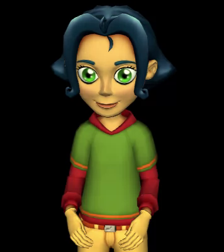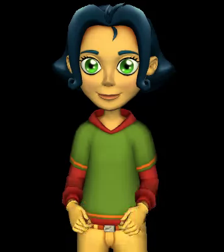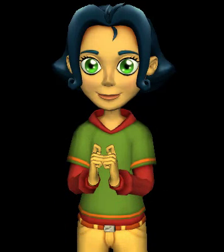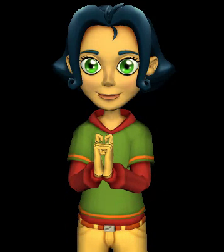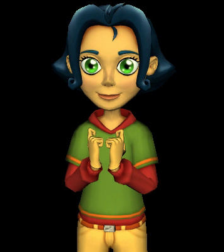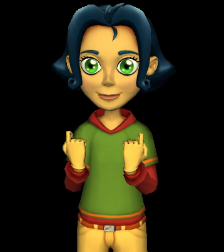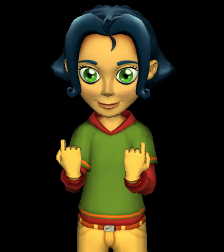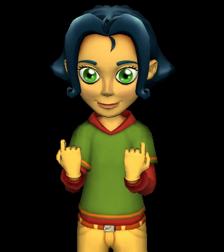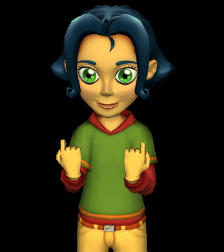صحف